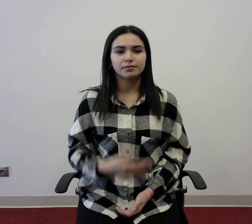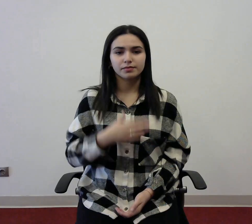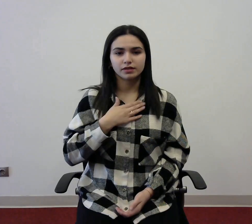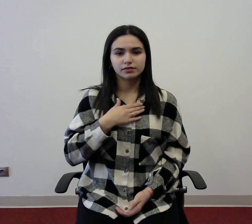mən